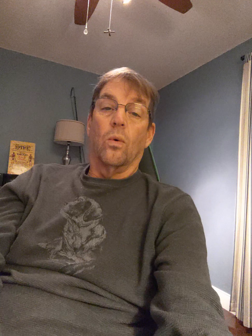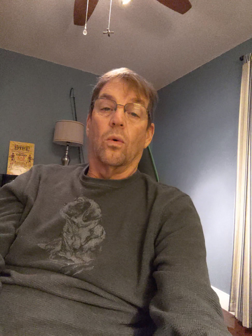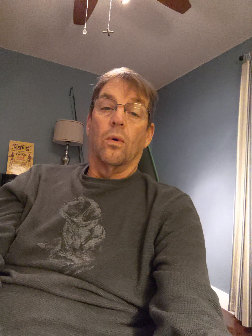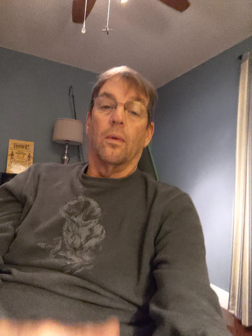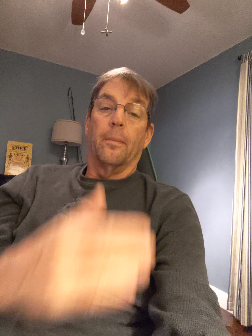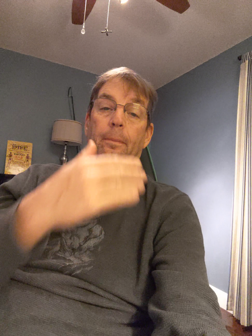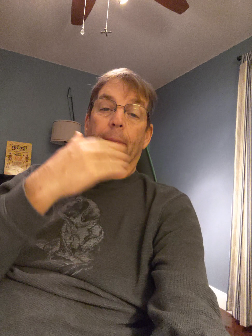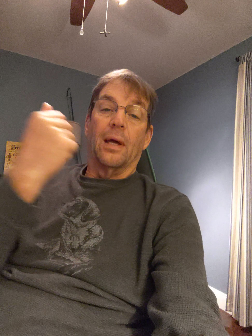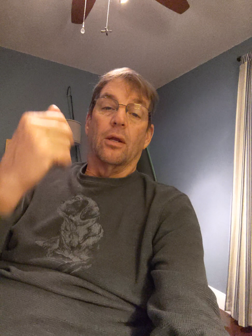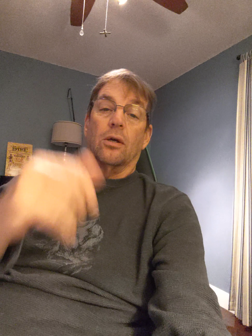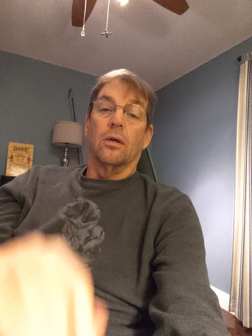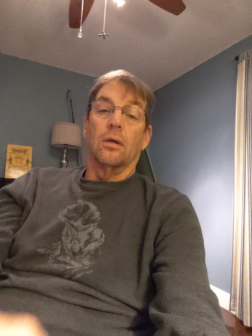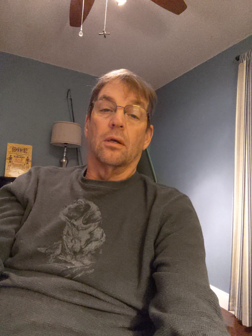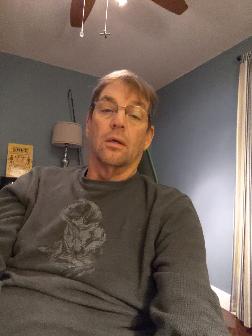better